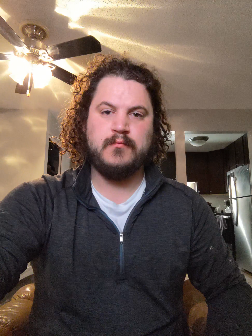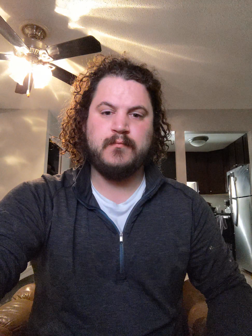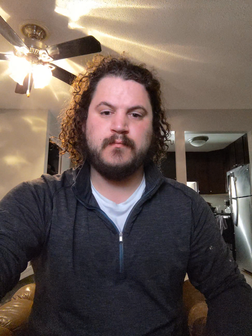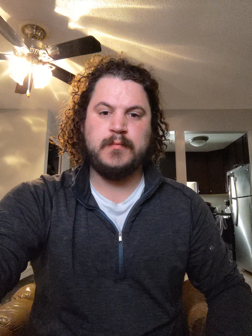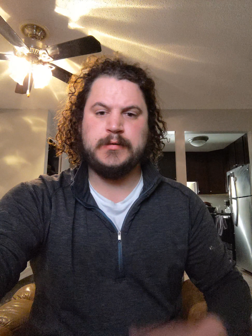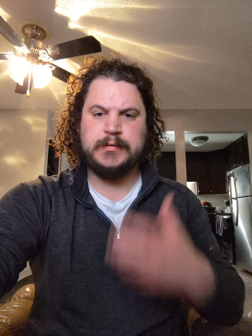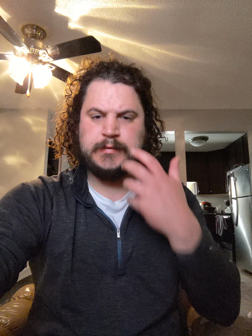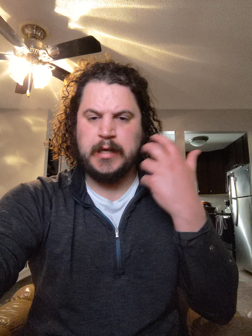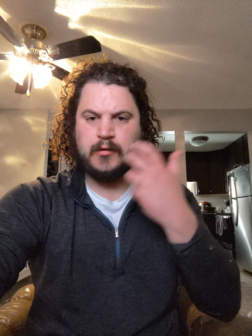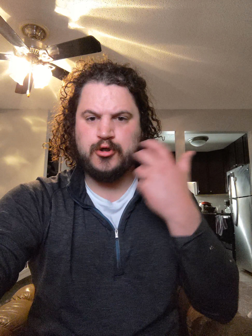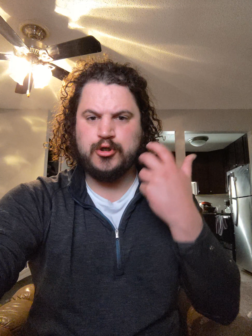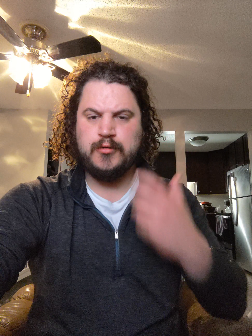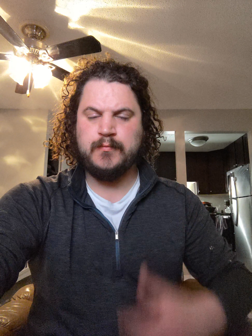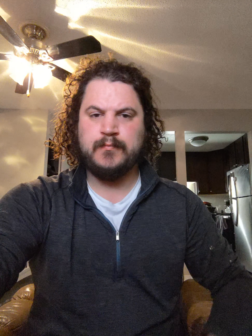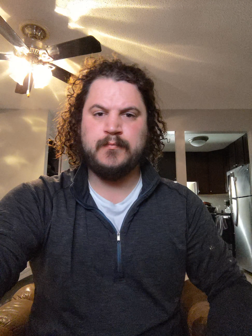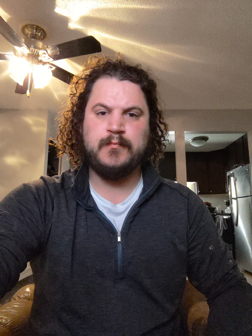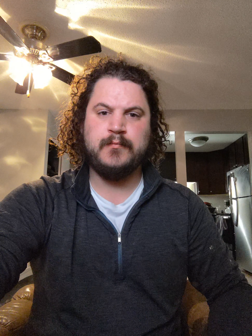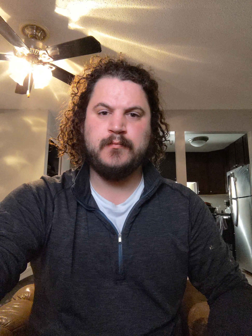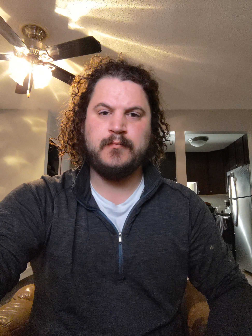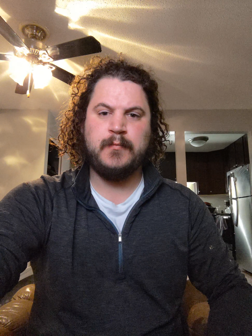tiger